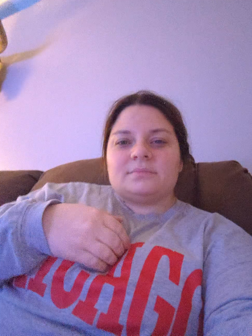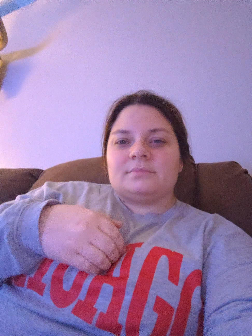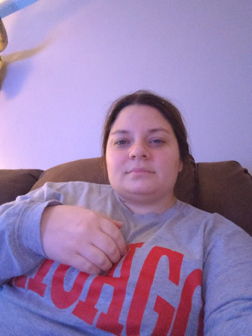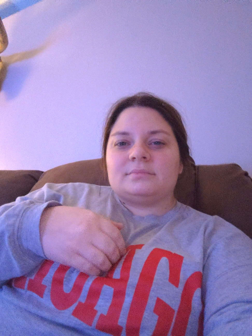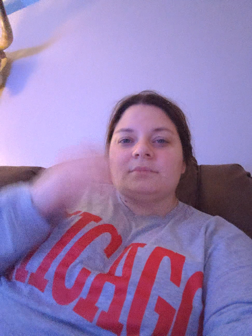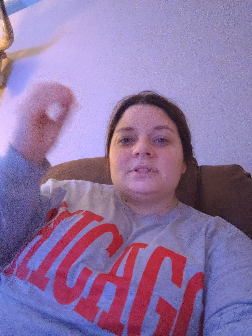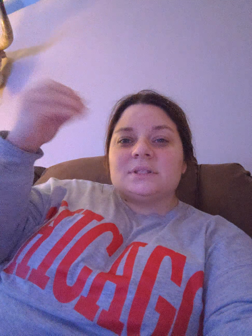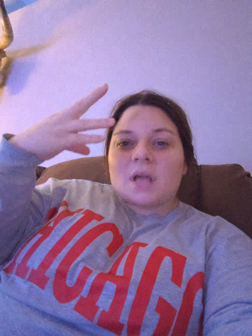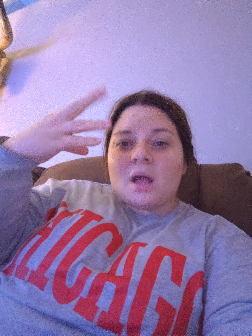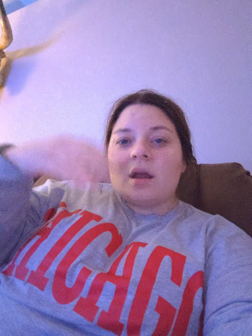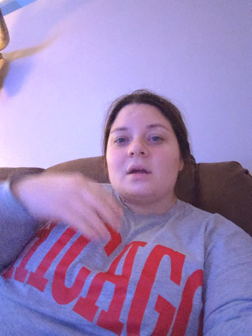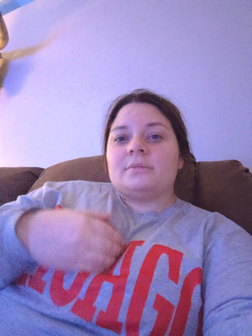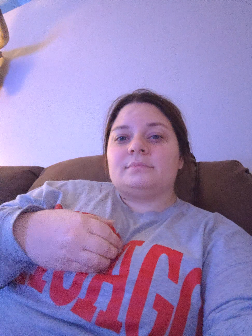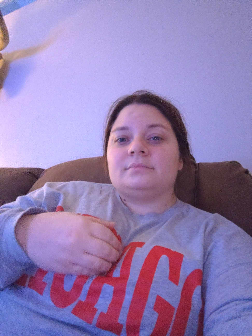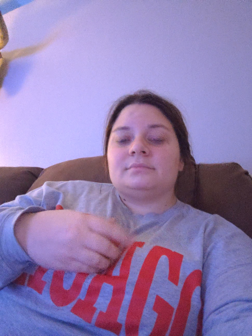sun